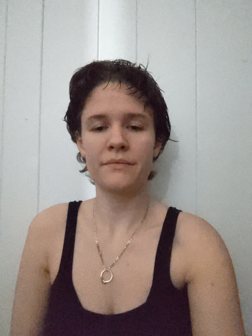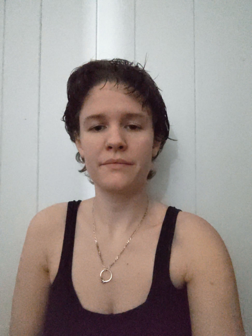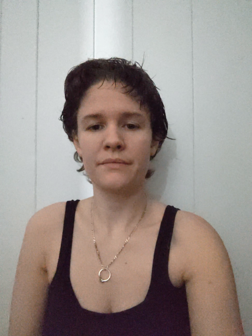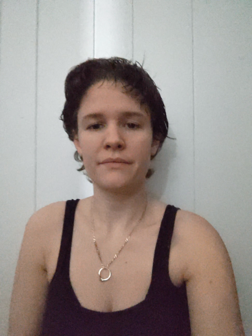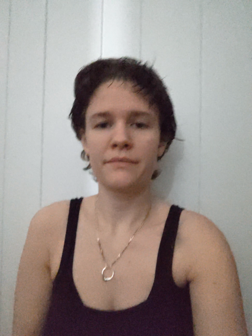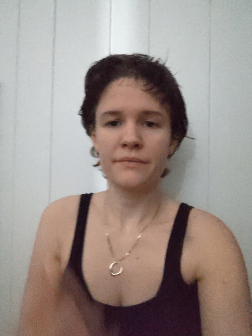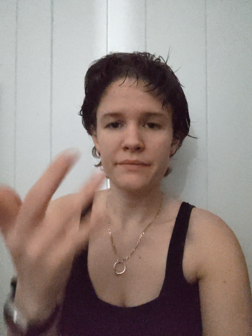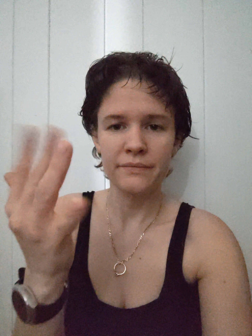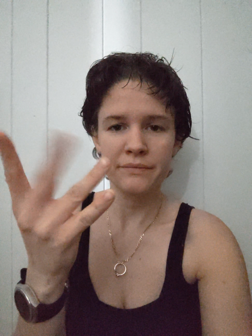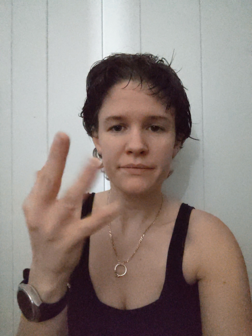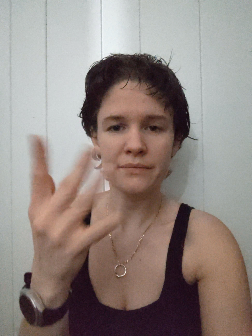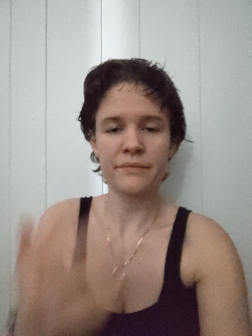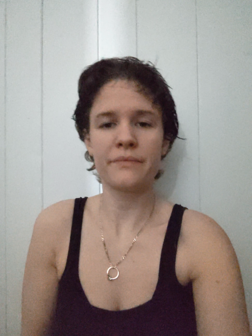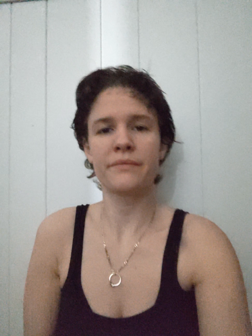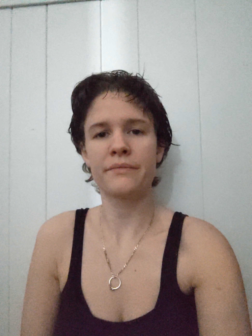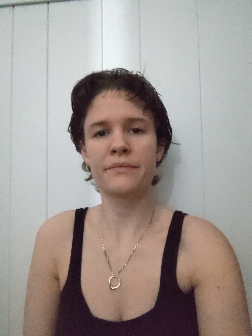finger